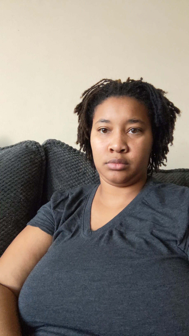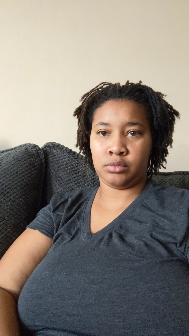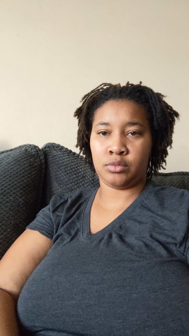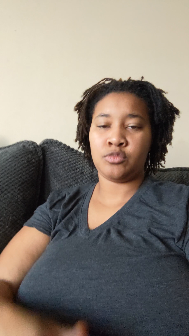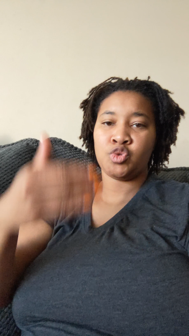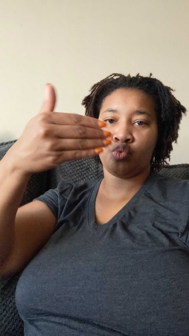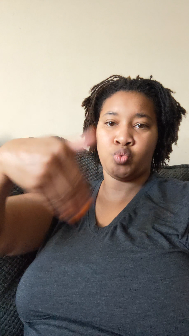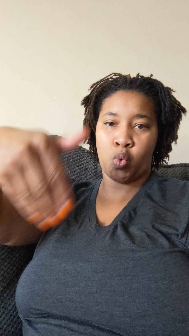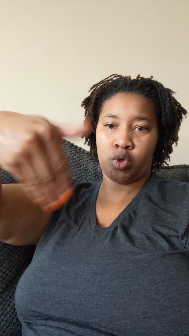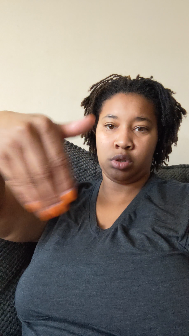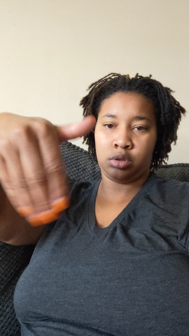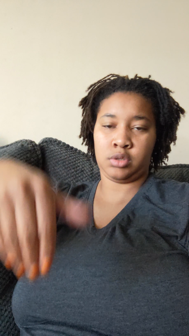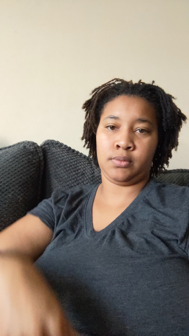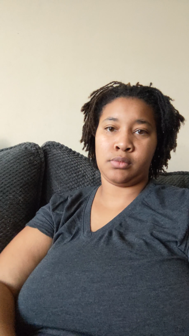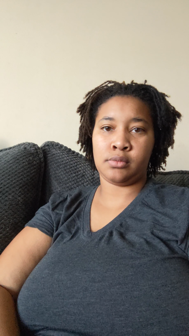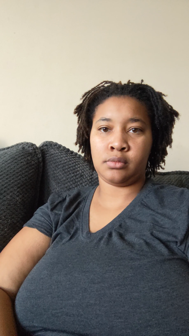shorts